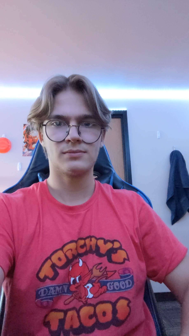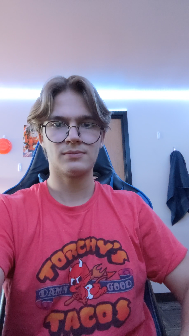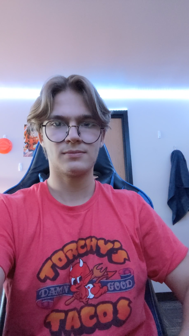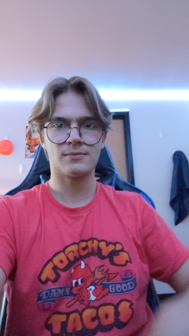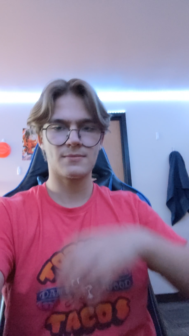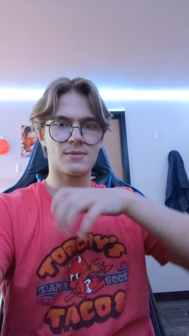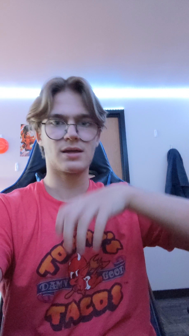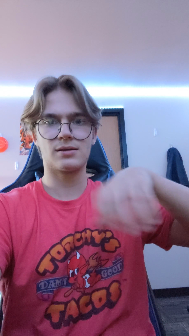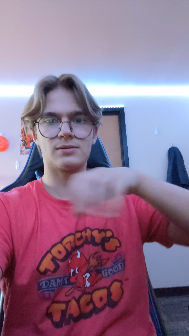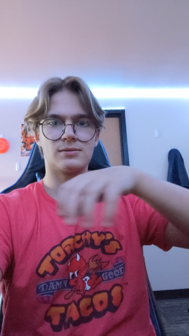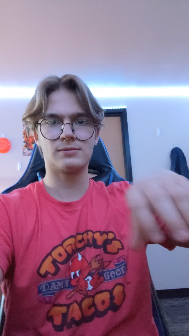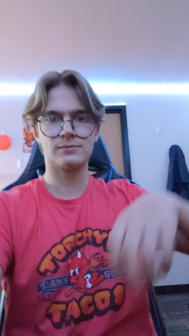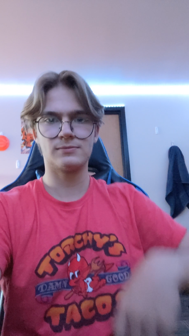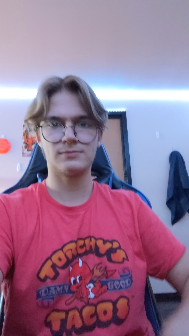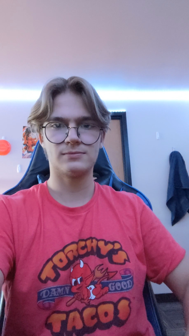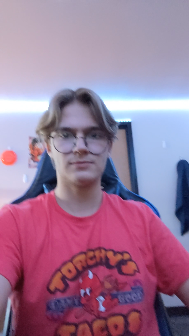block